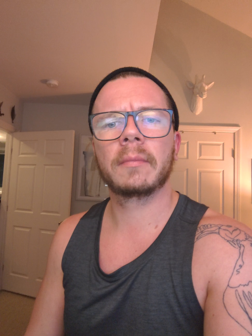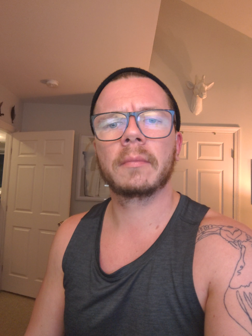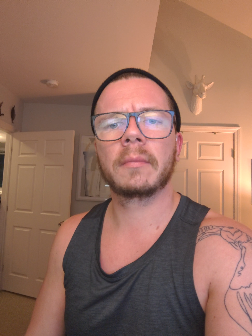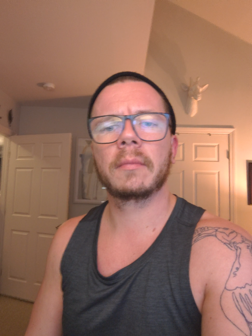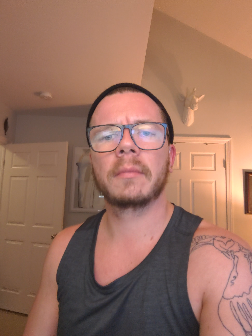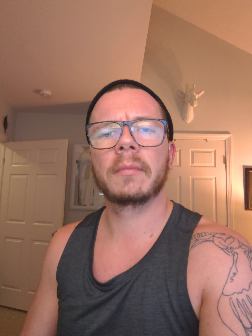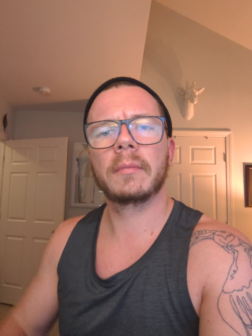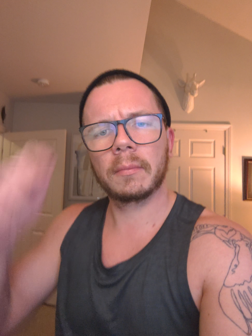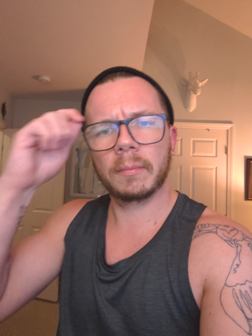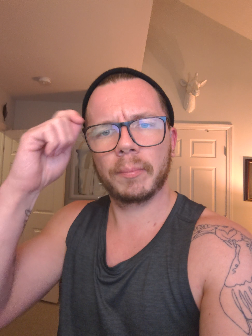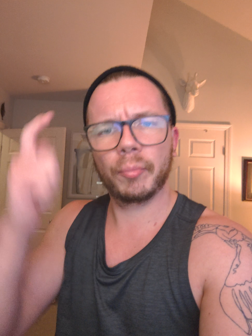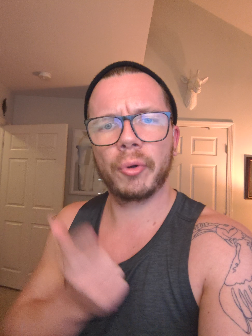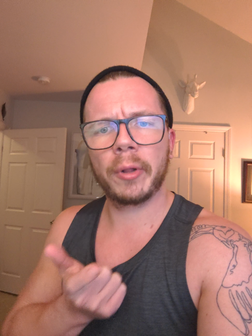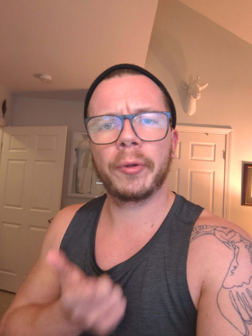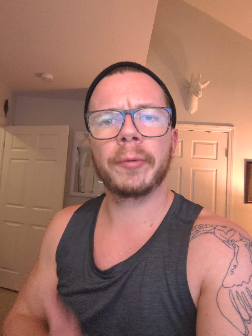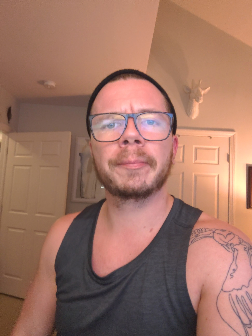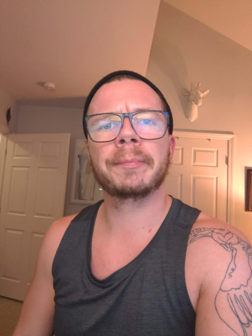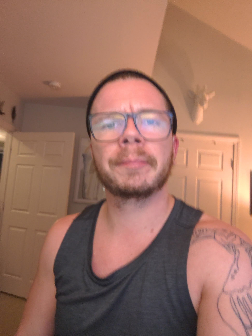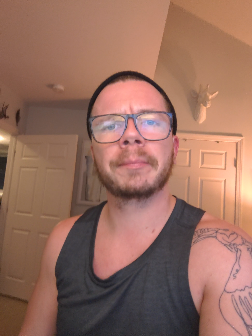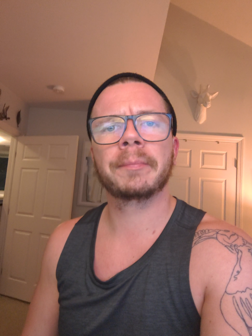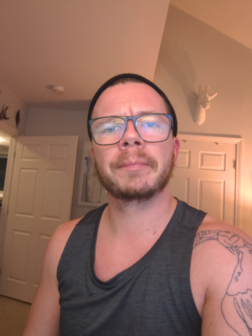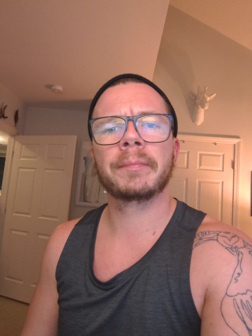brother